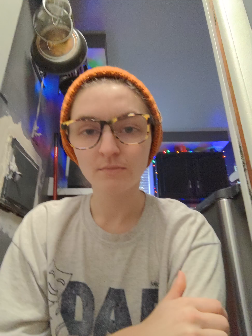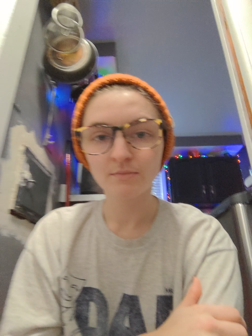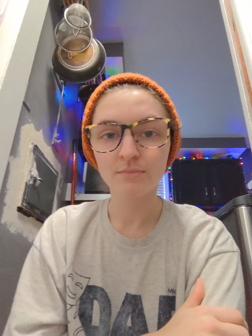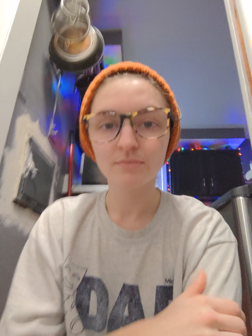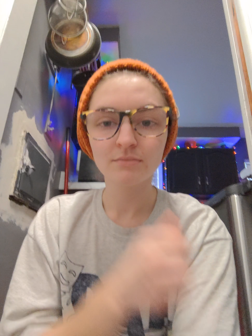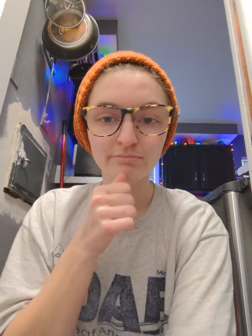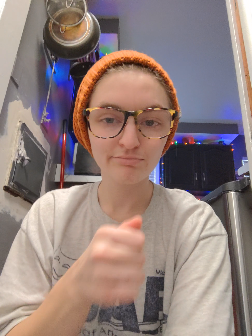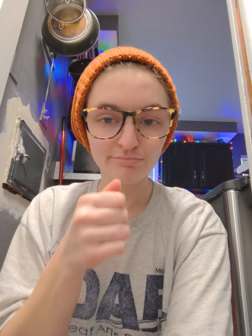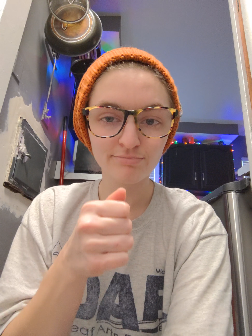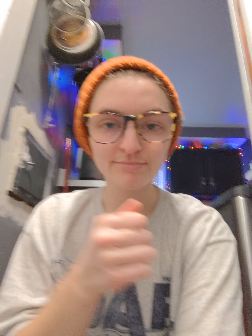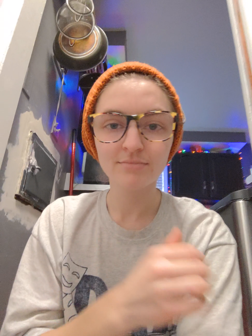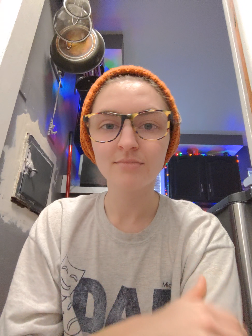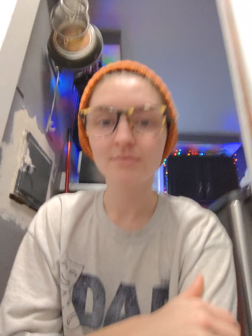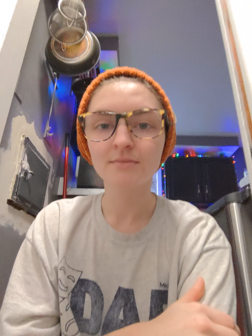hide